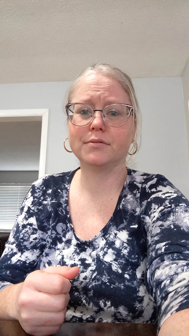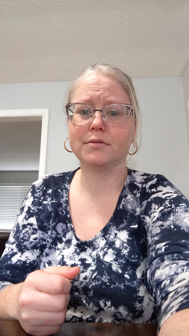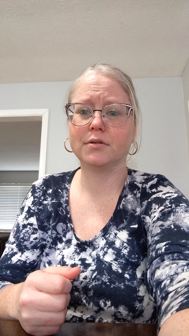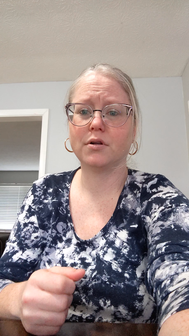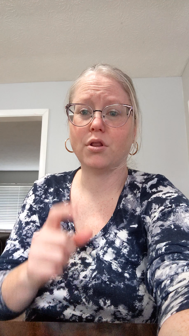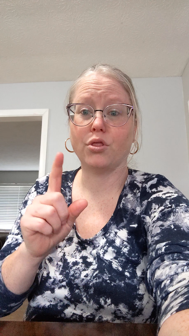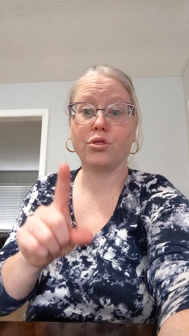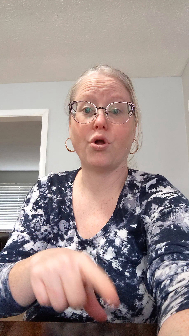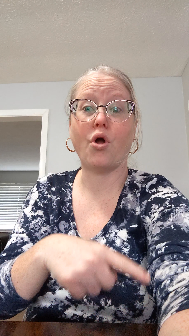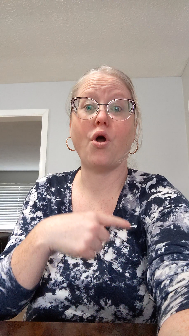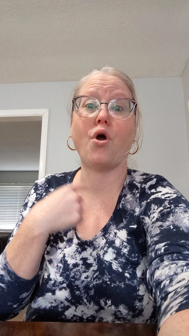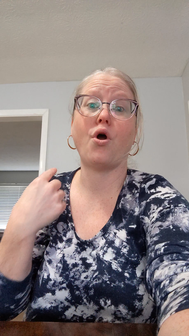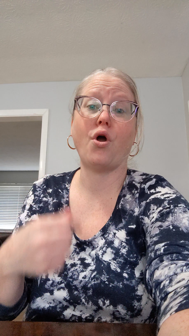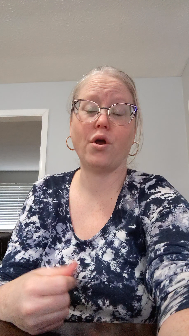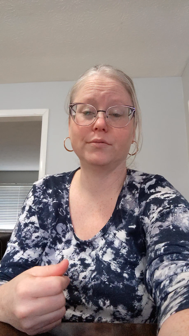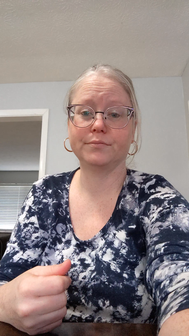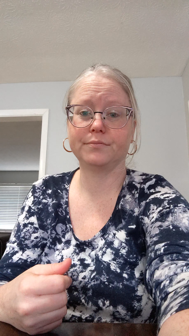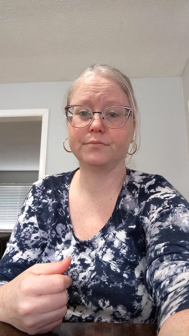long